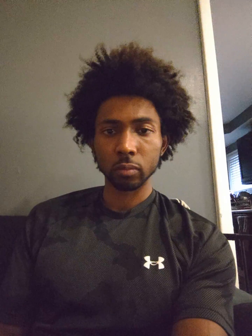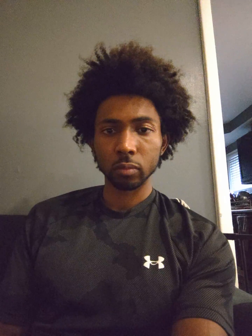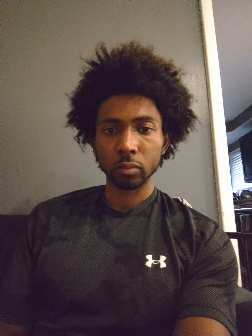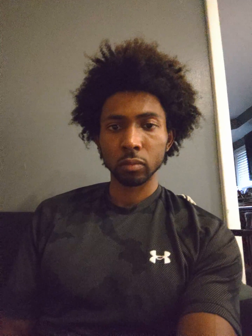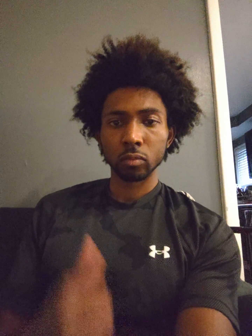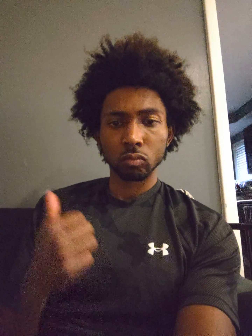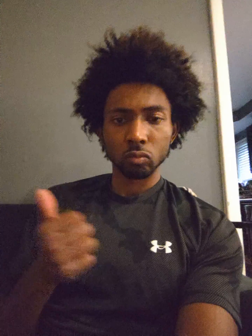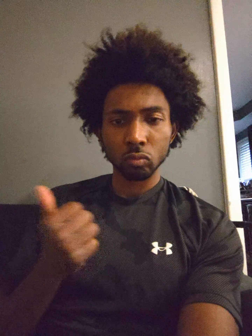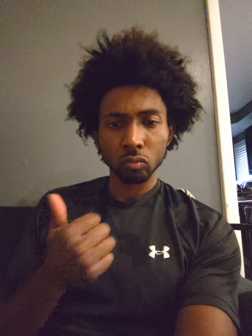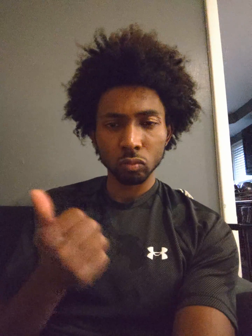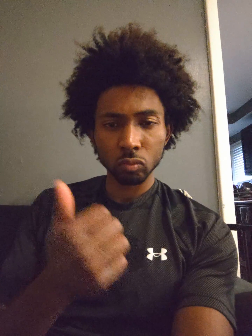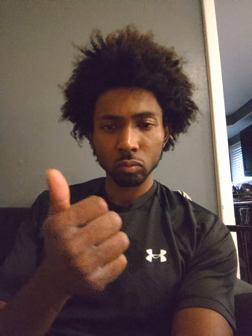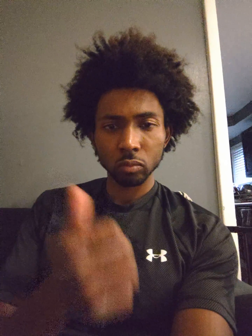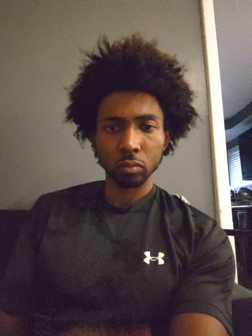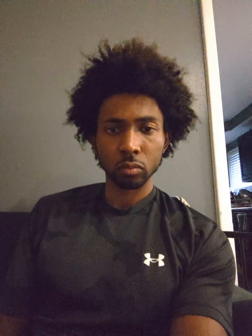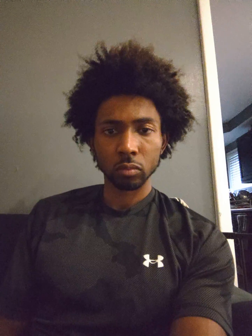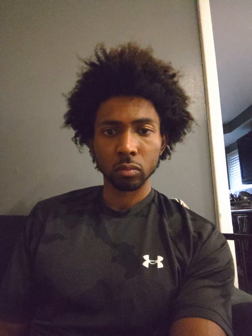chase